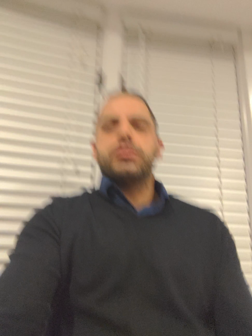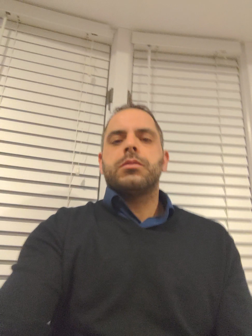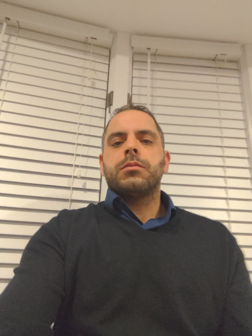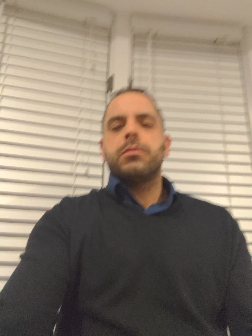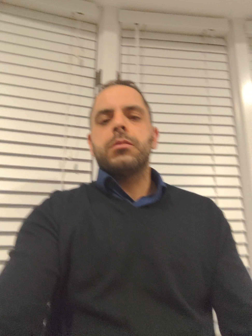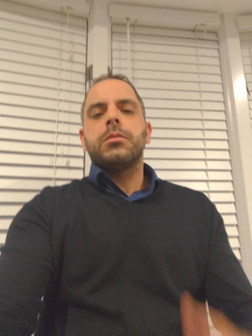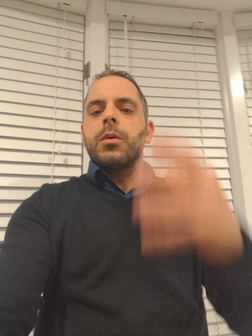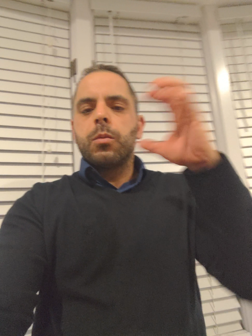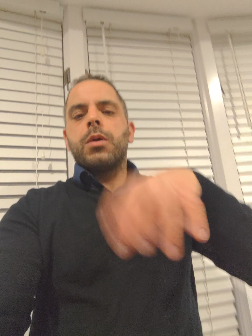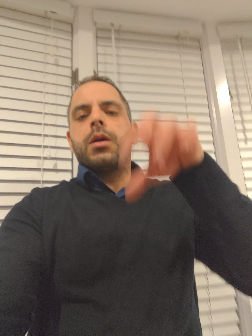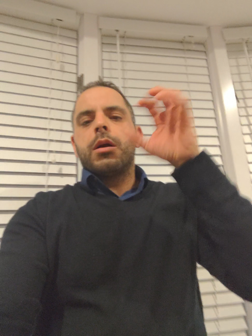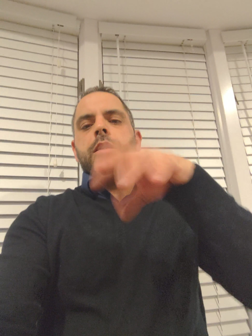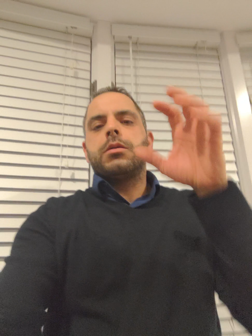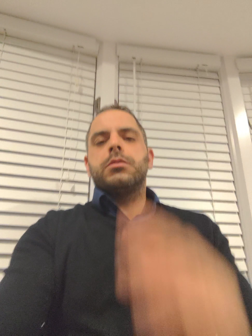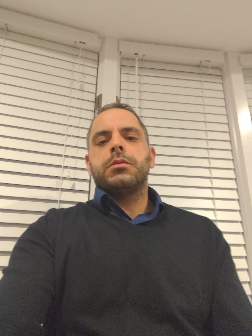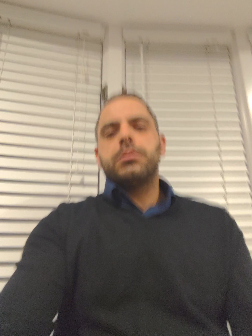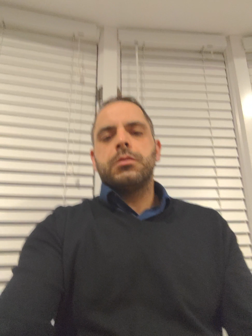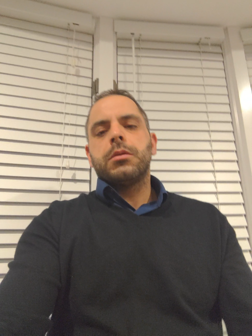rain